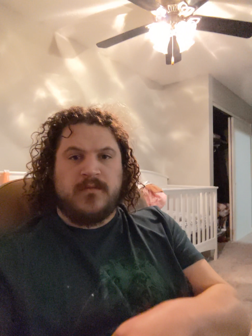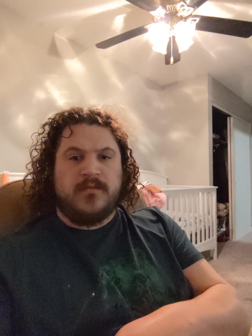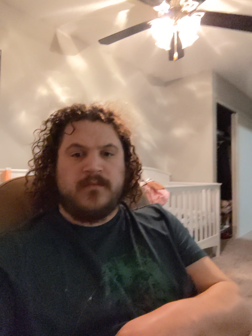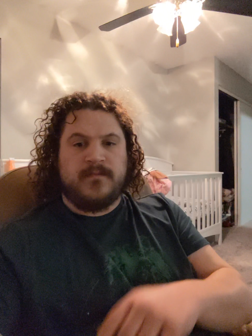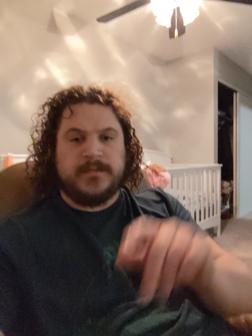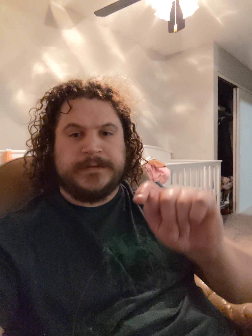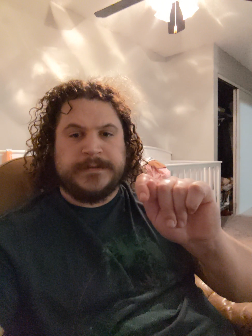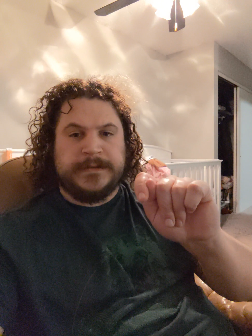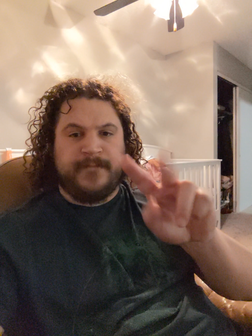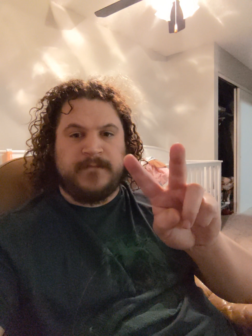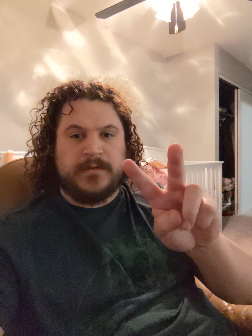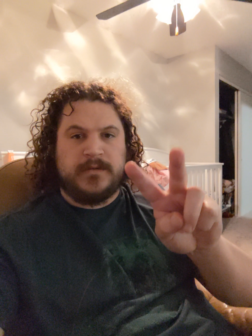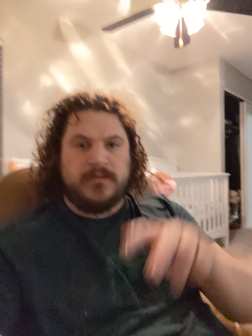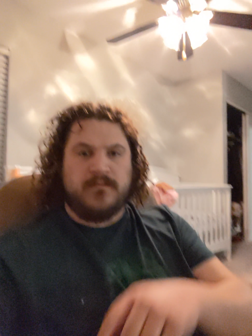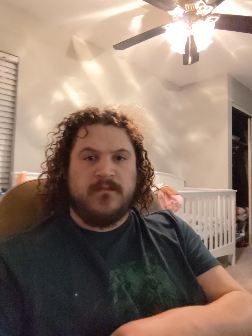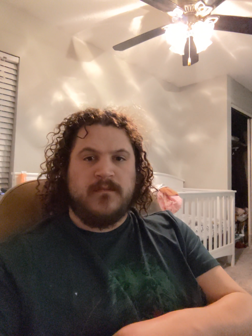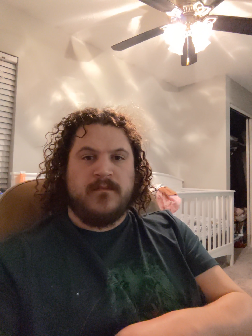TV